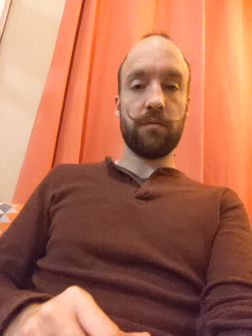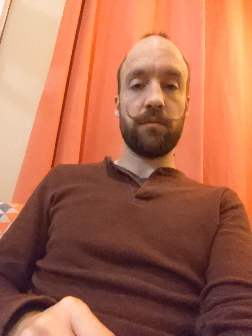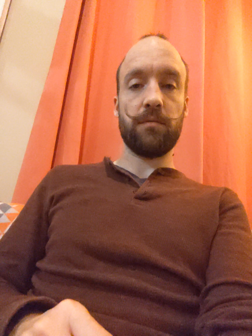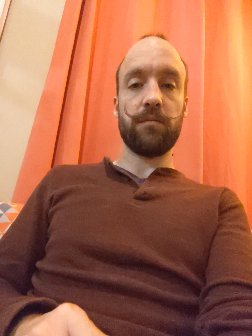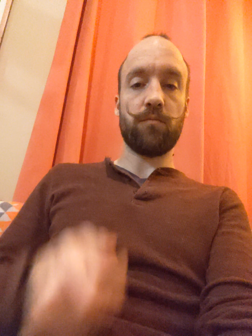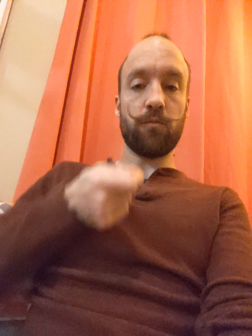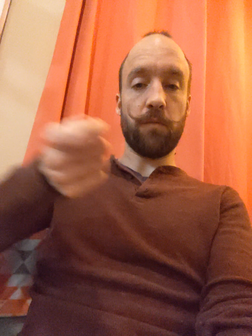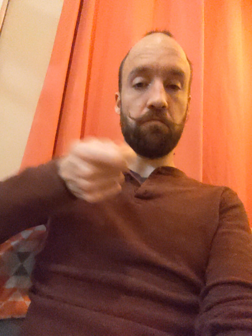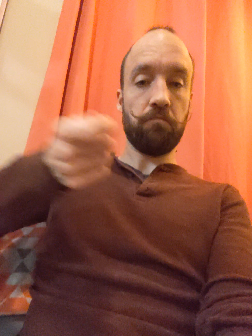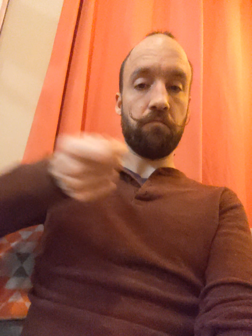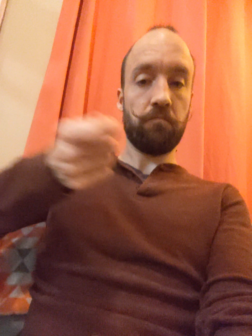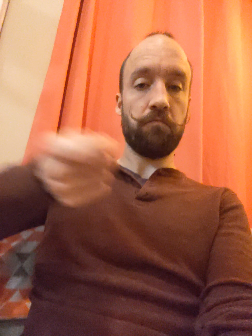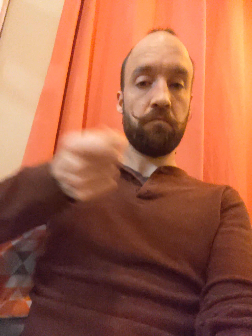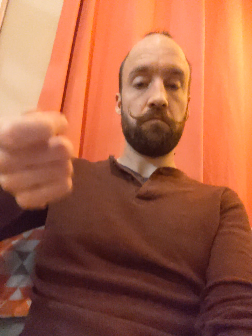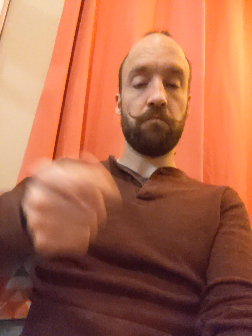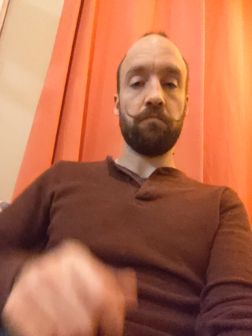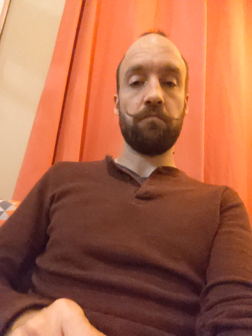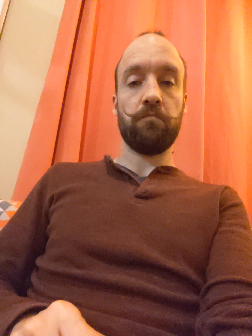vacuum